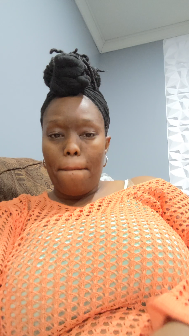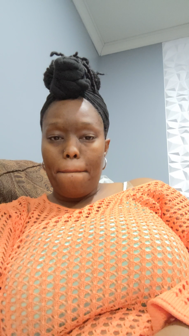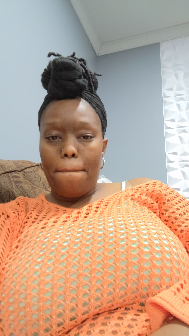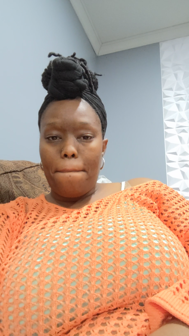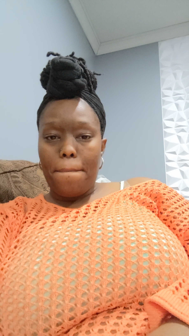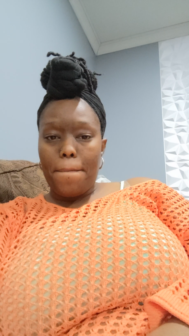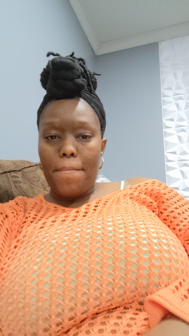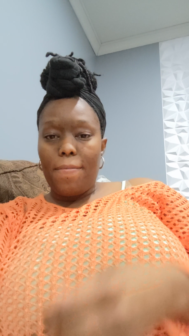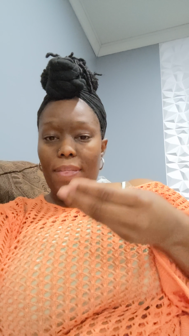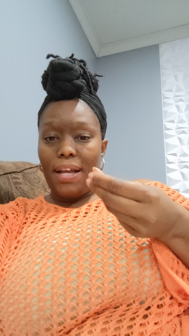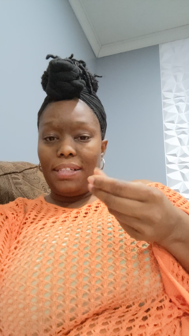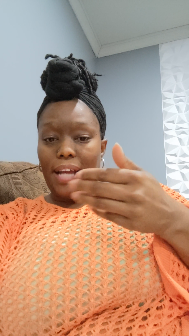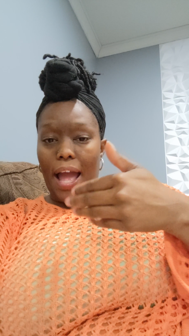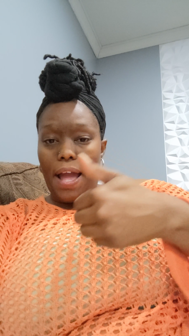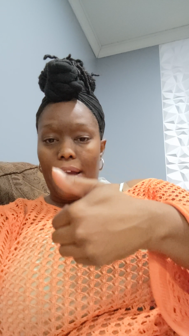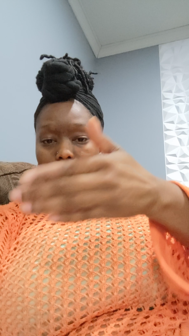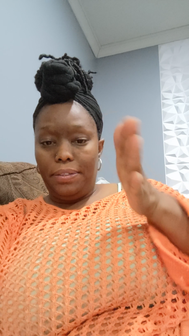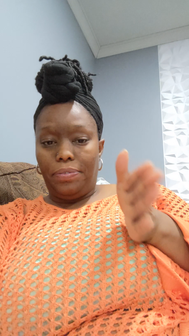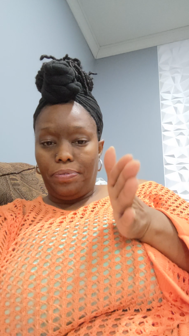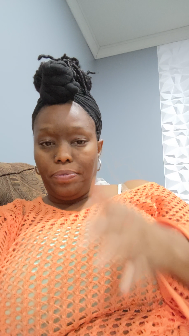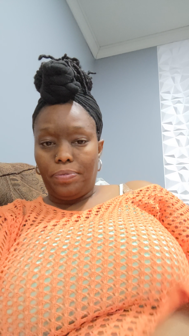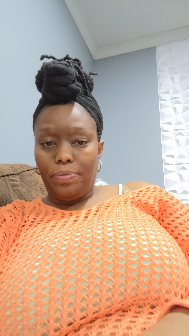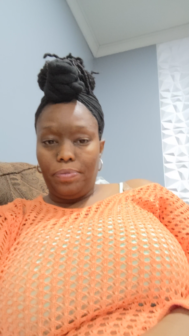sandbox